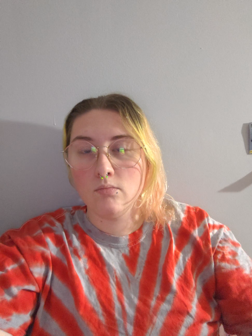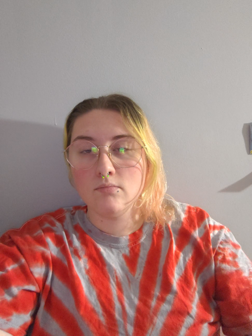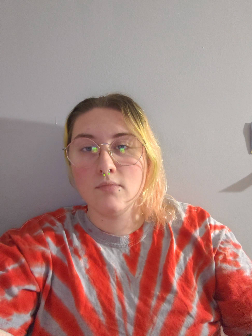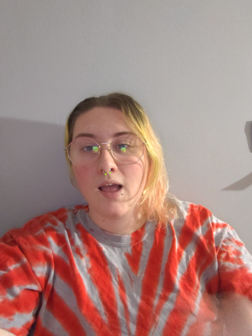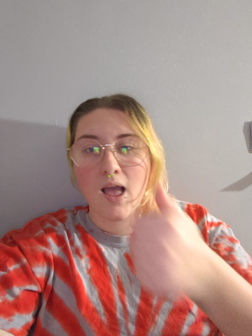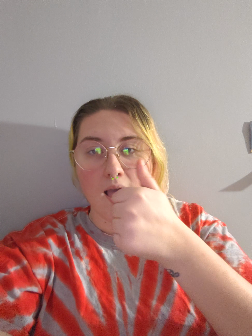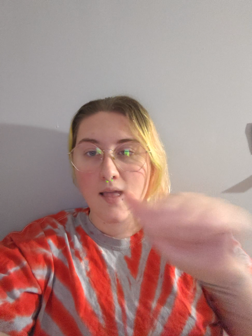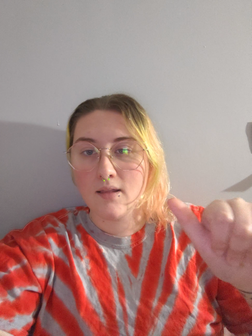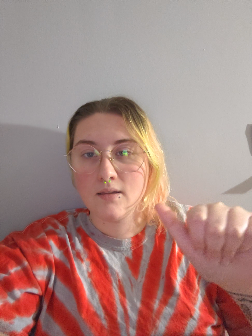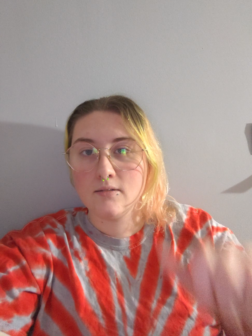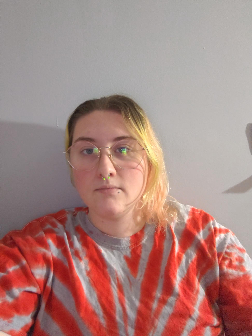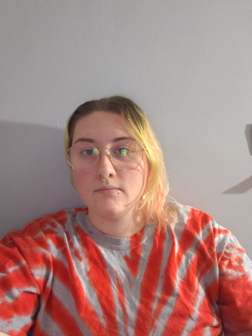any